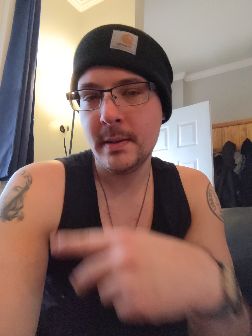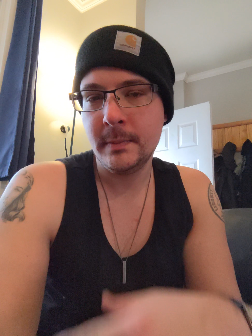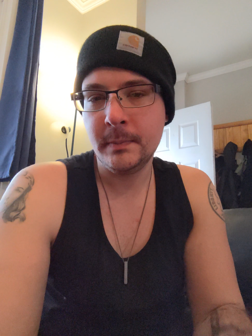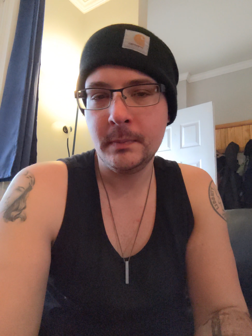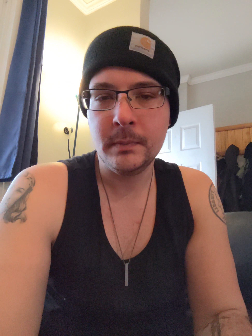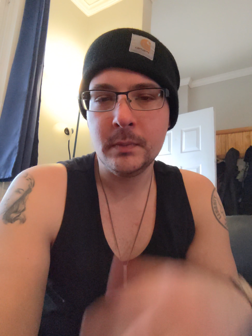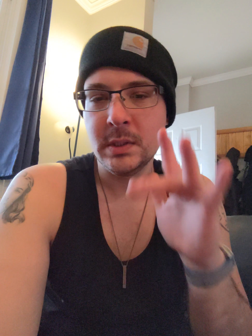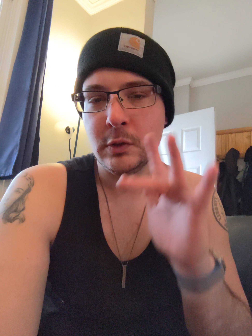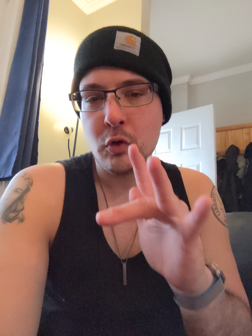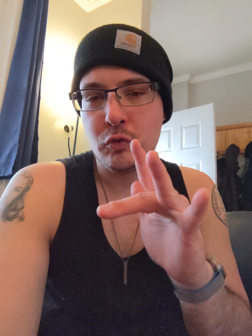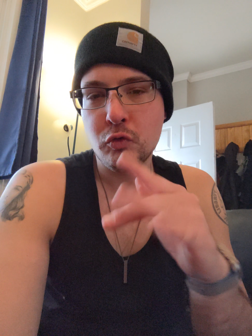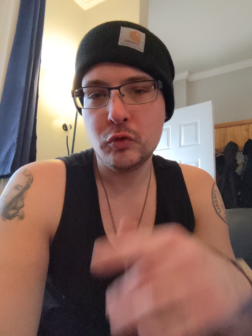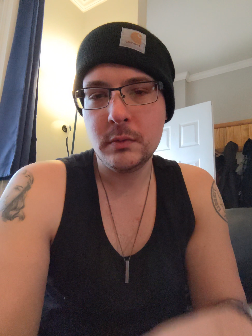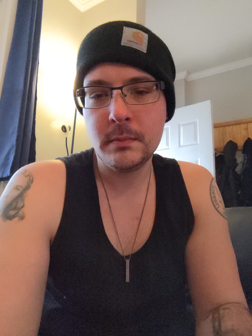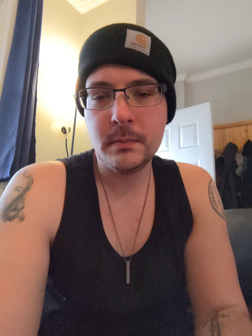touch